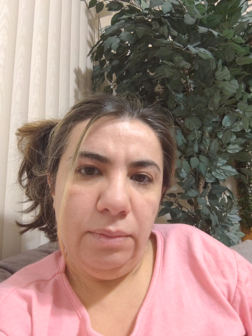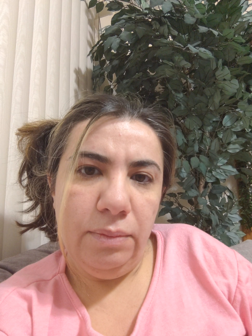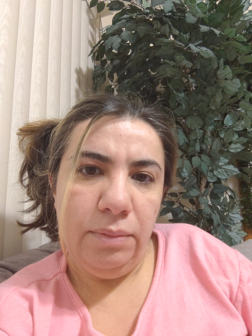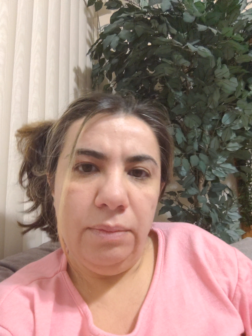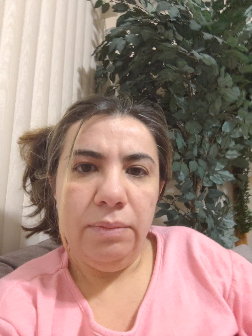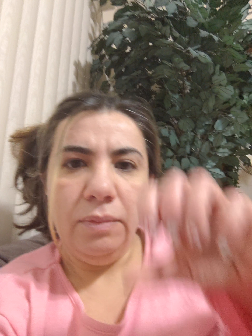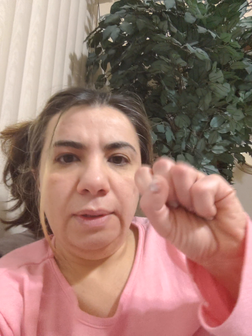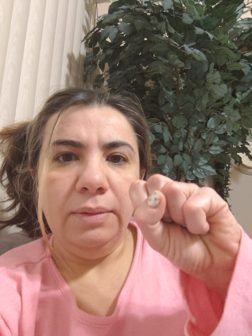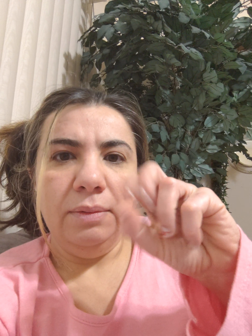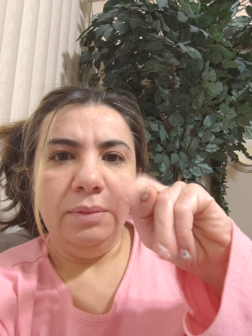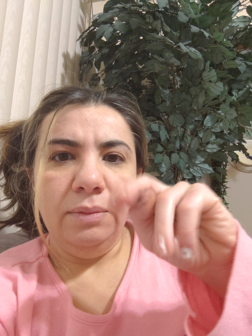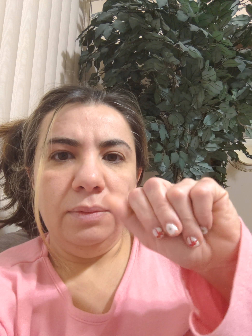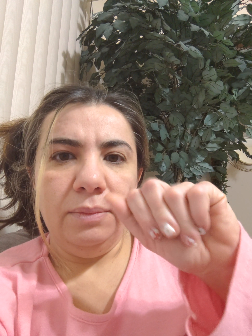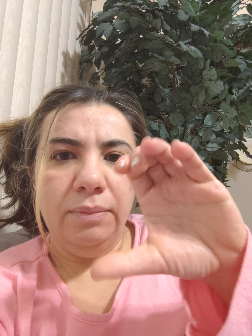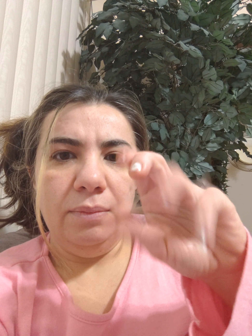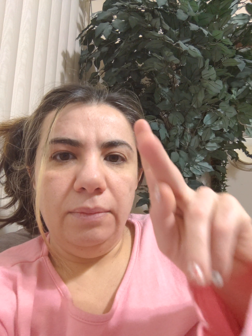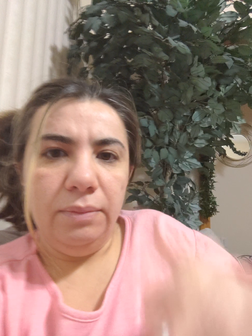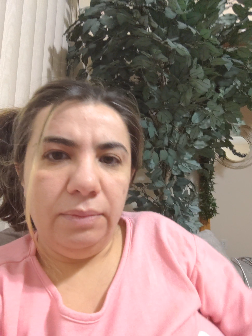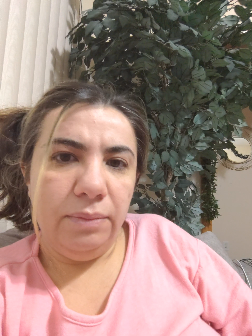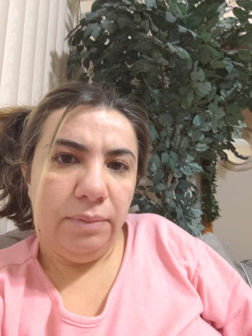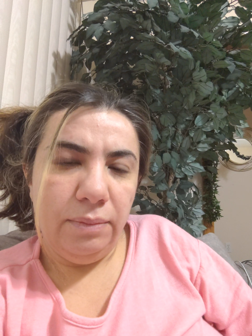snack